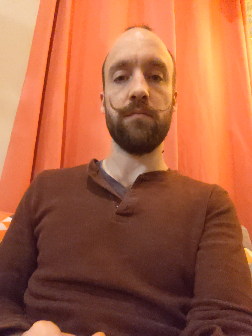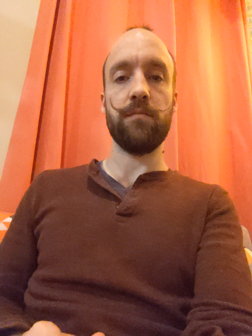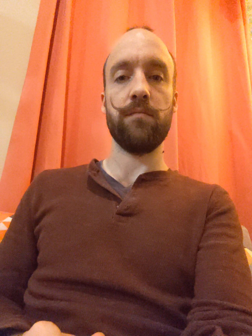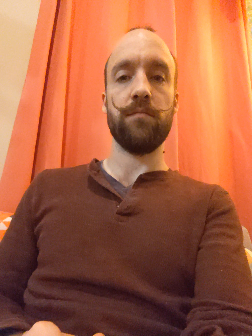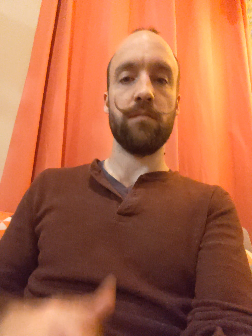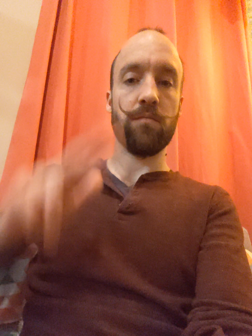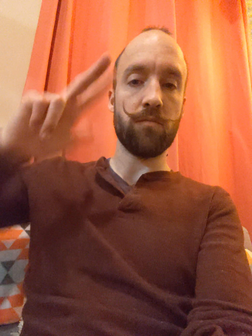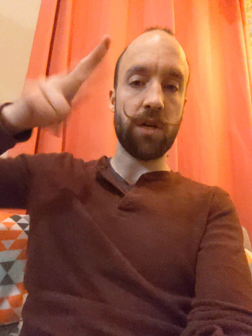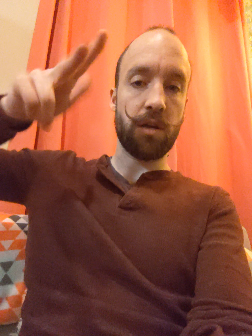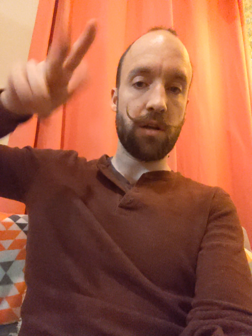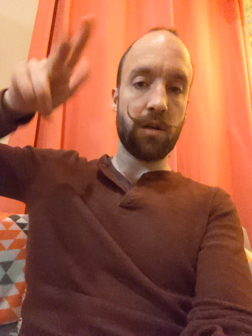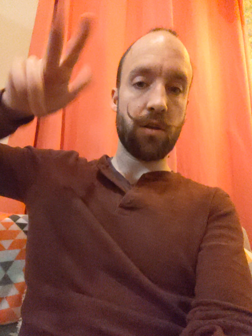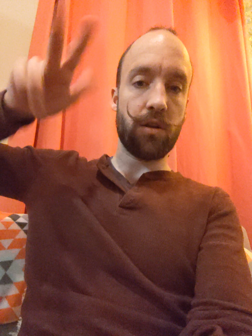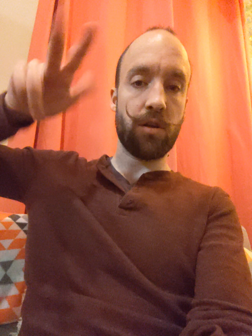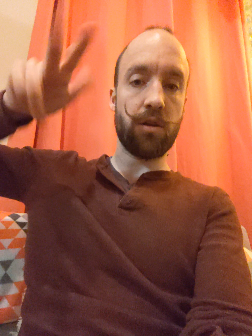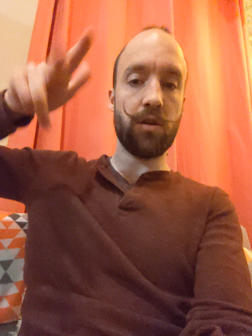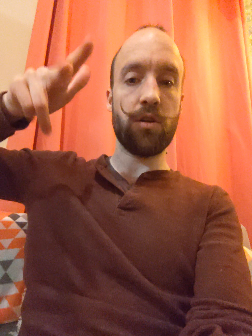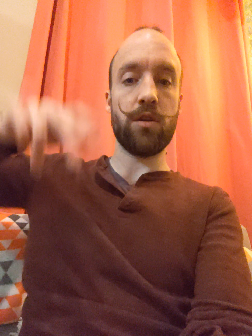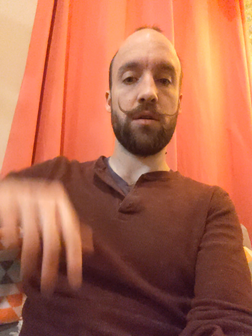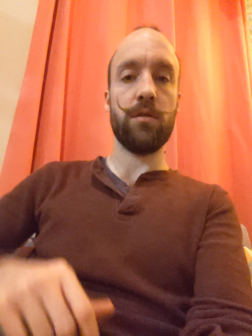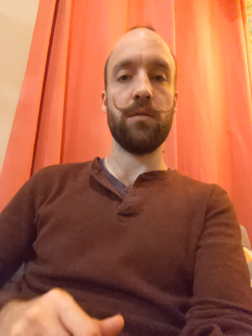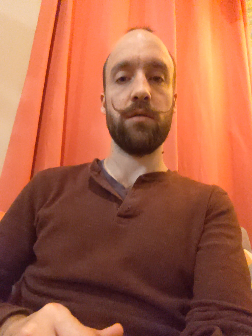helicopter